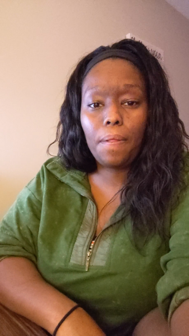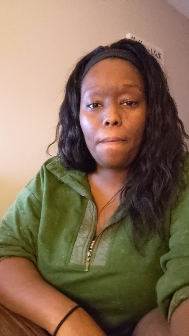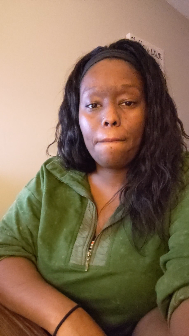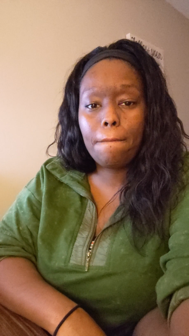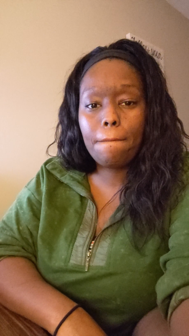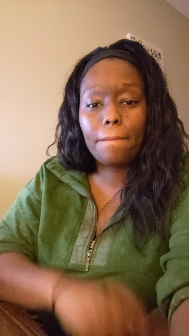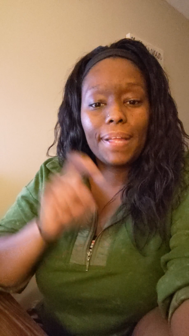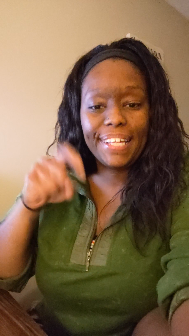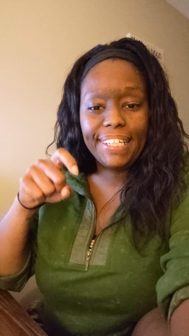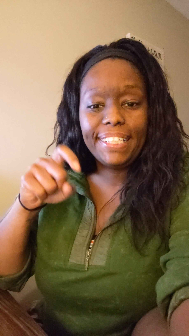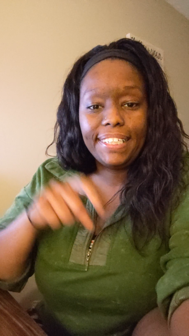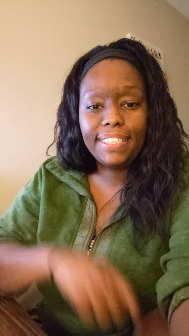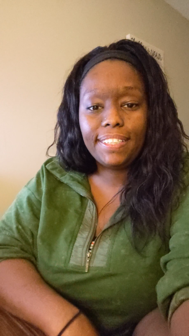need